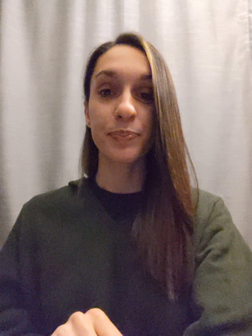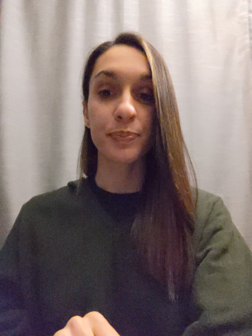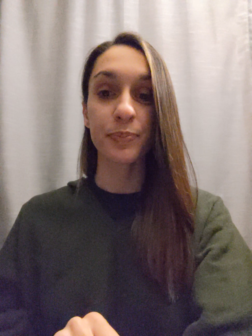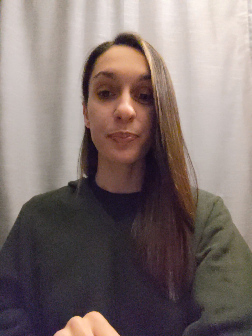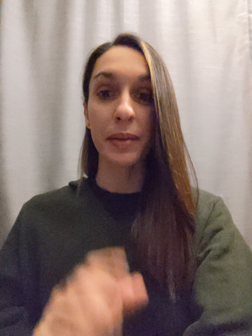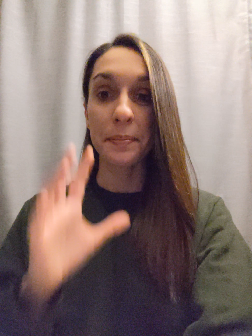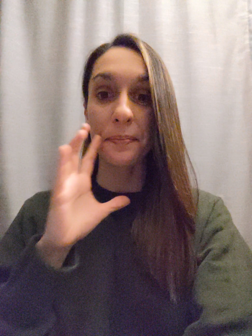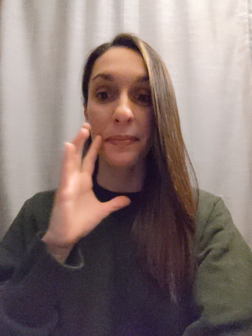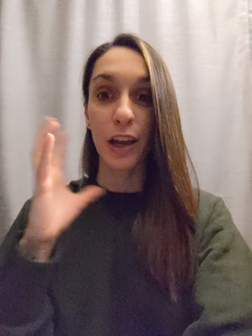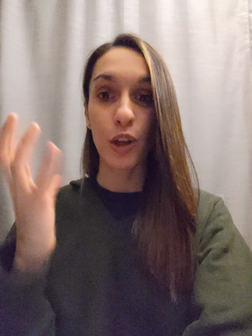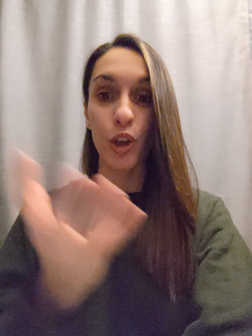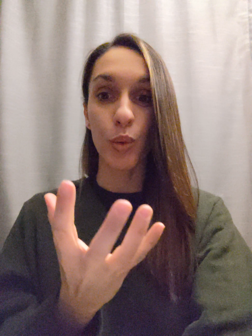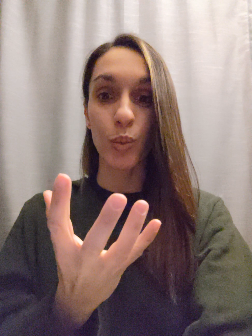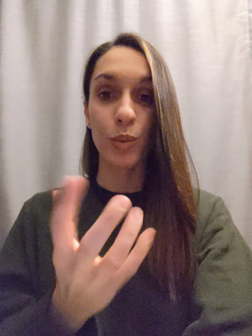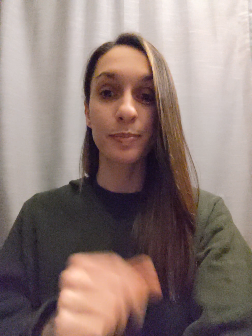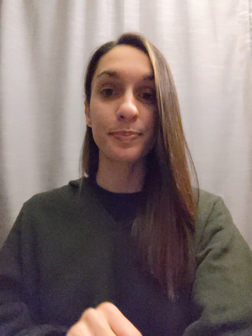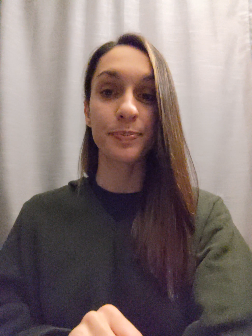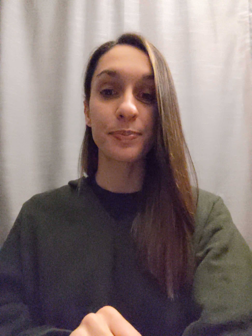balloon